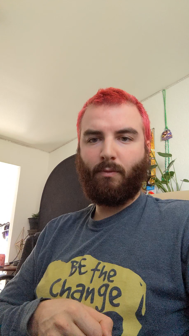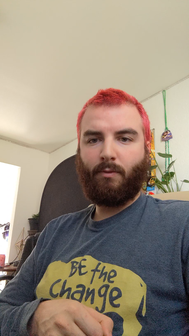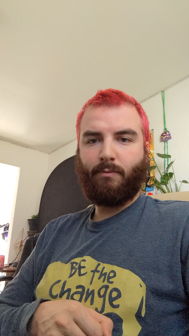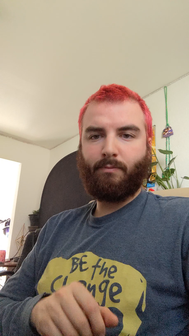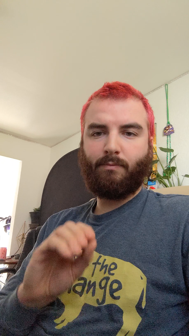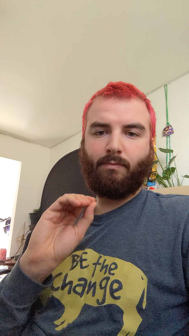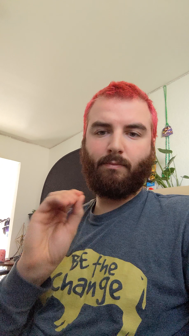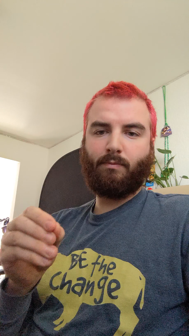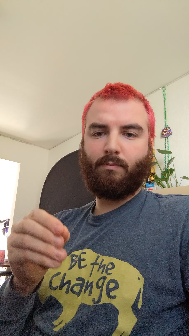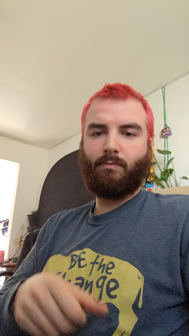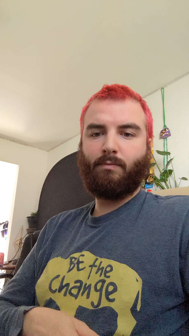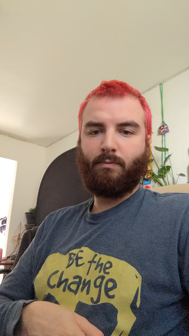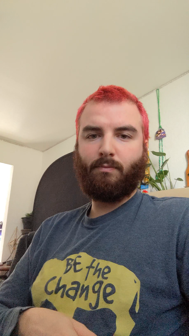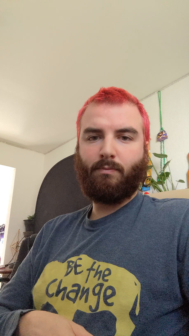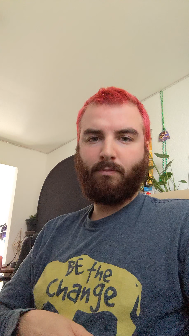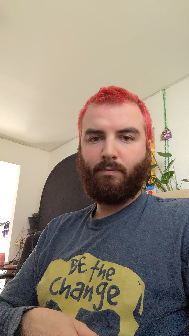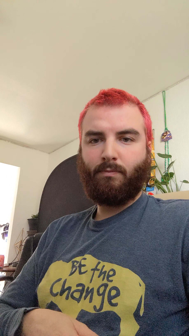none